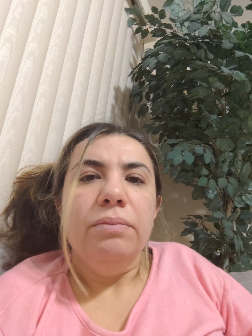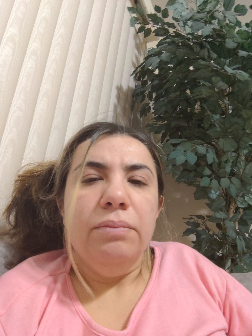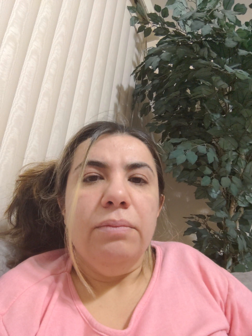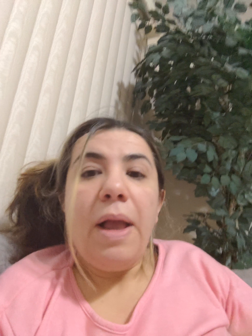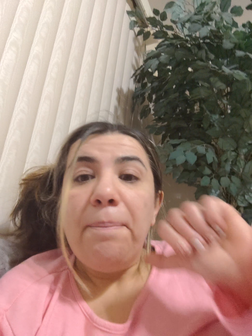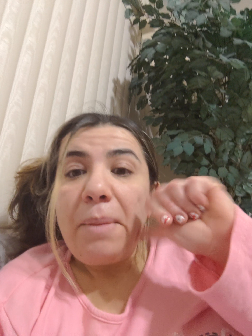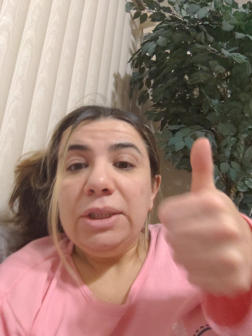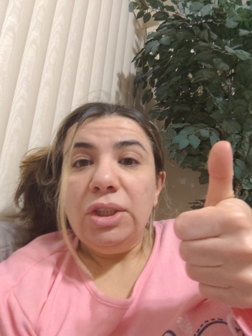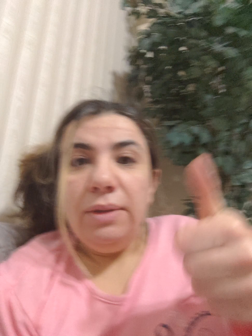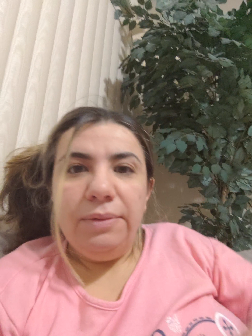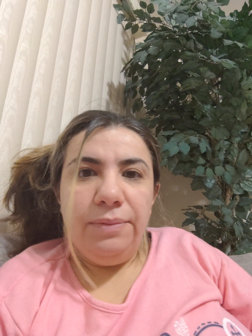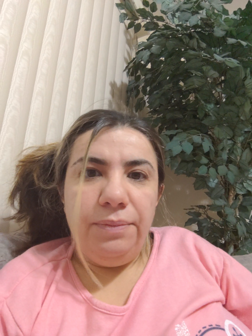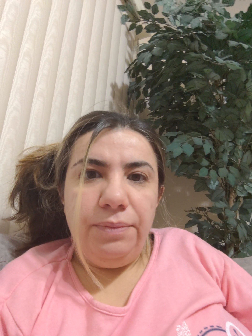tomorrow